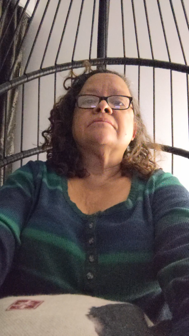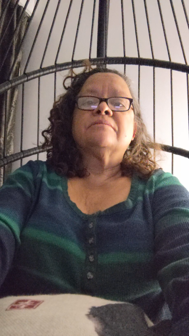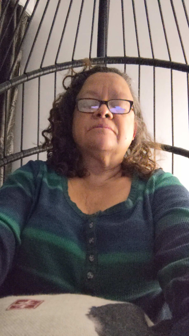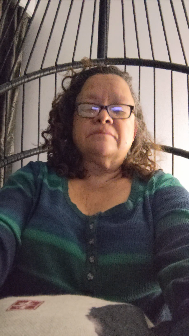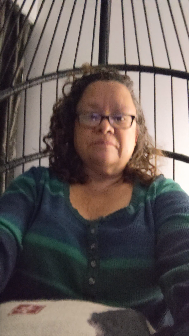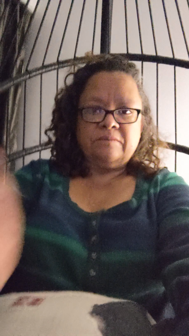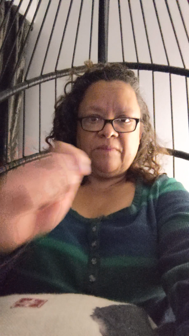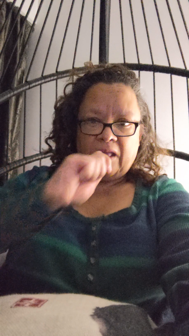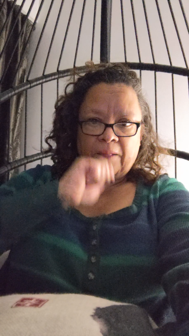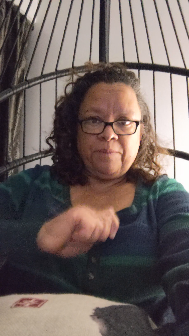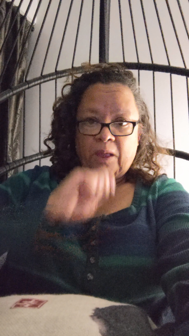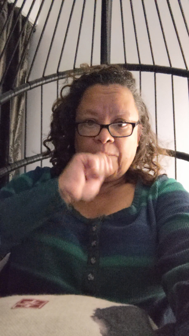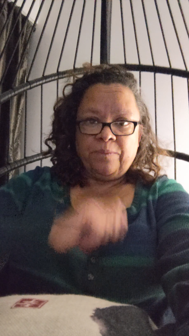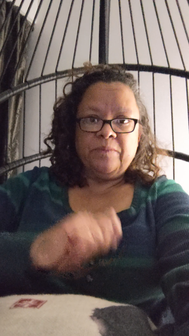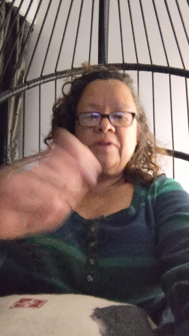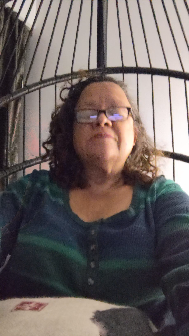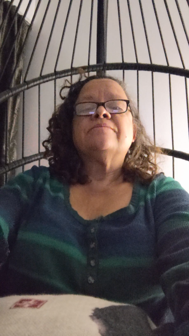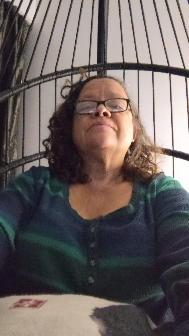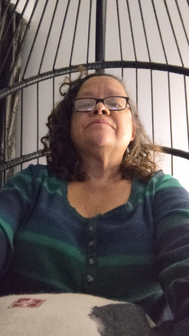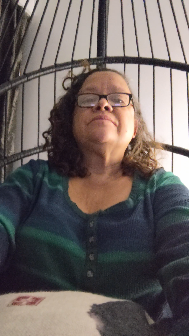popsicle